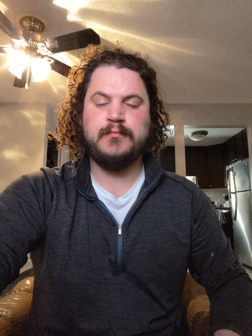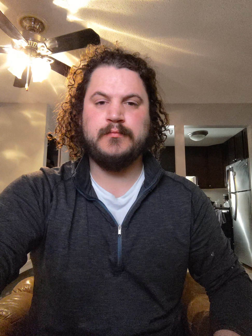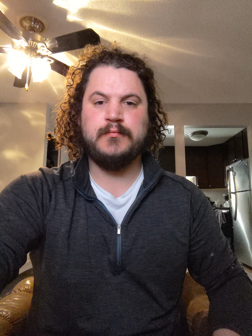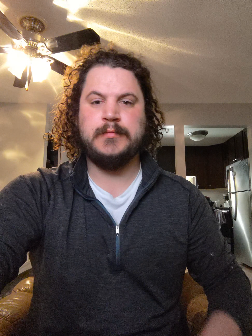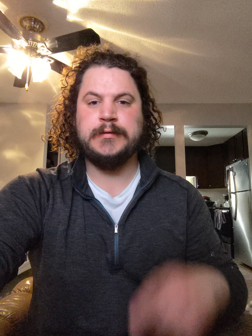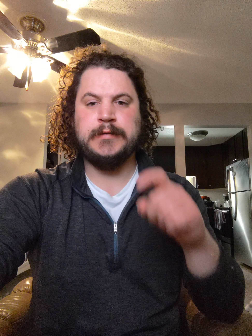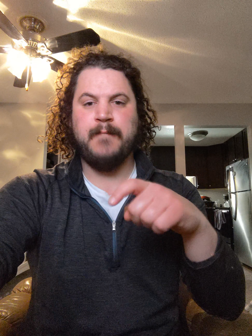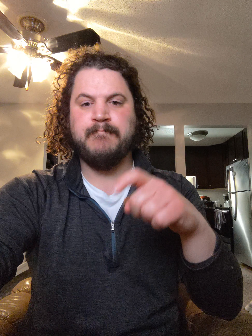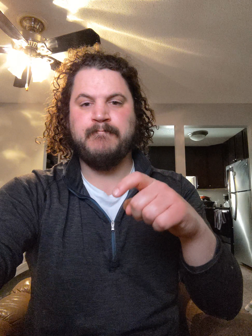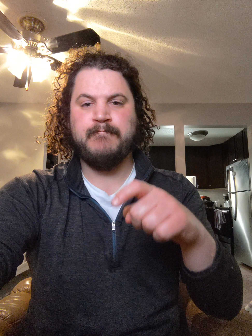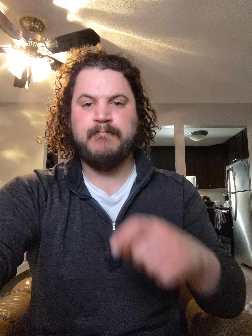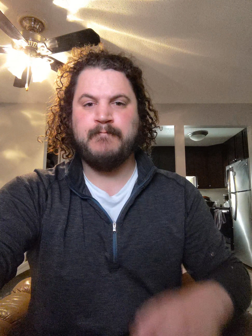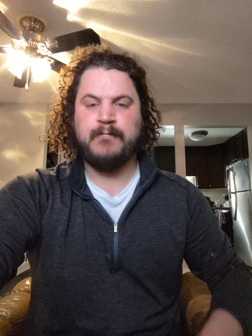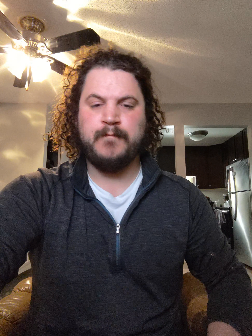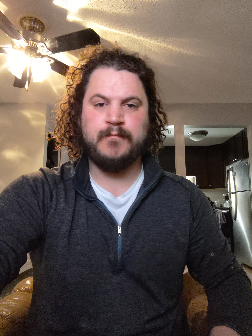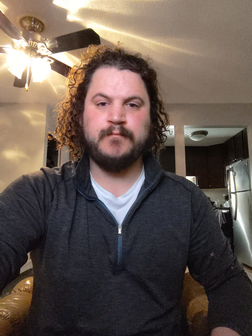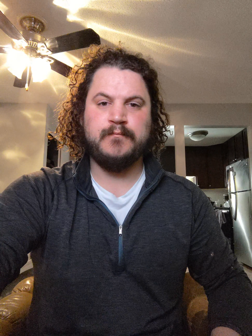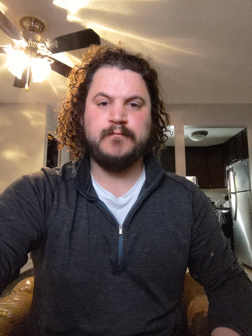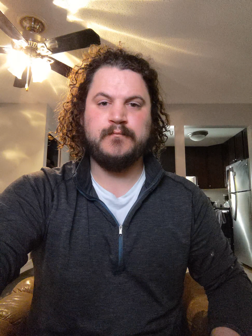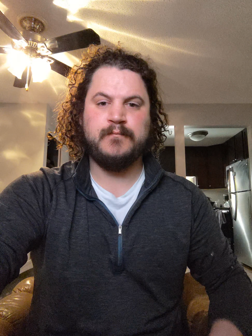time